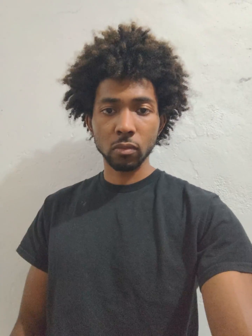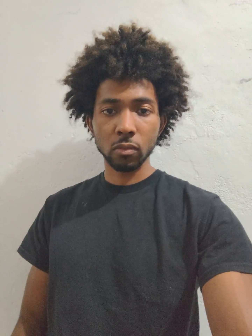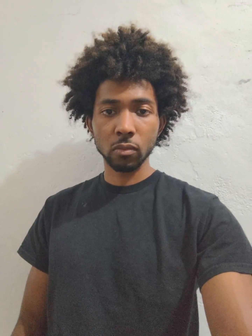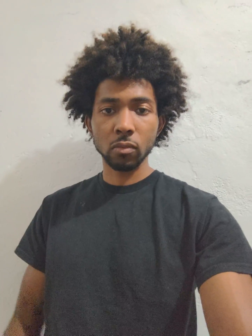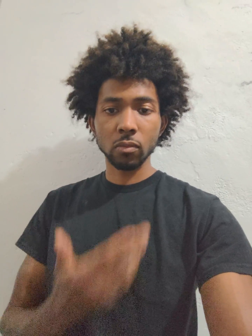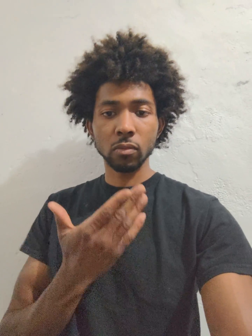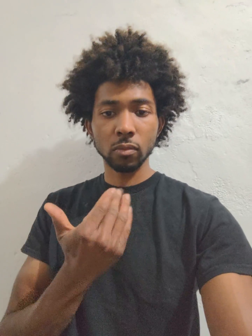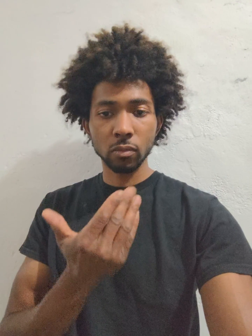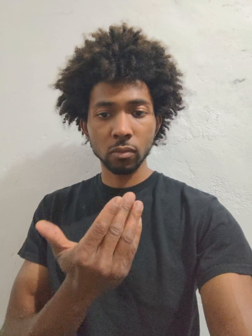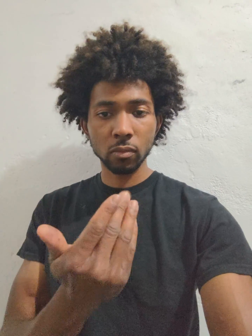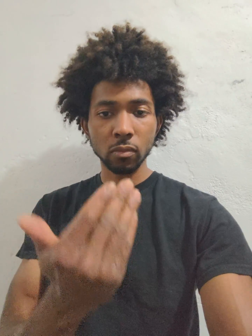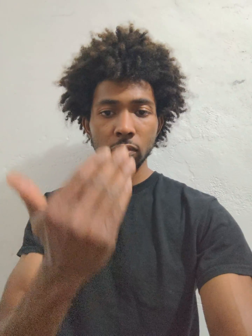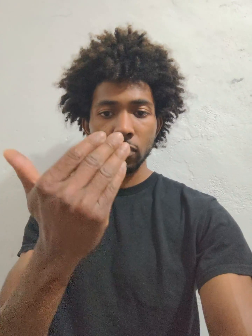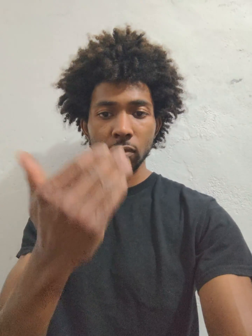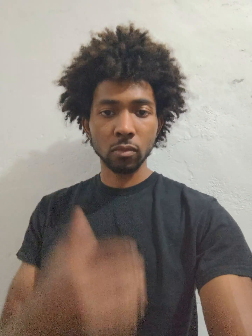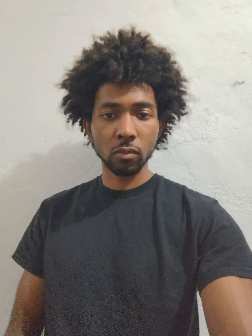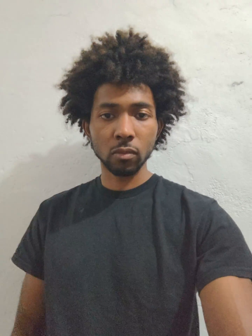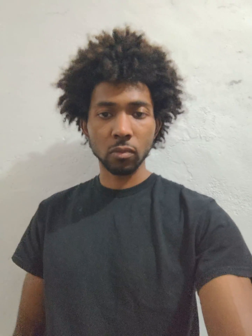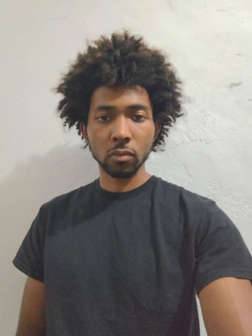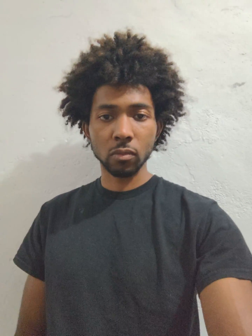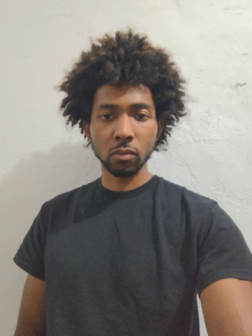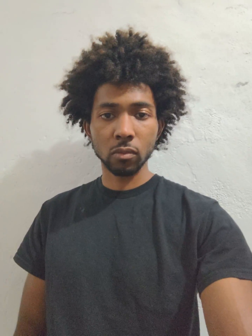butterfly